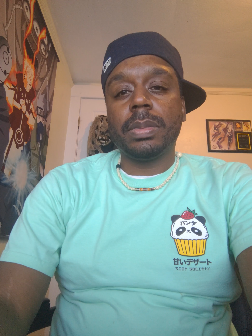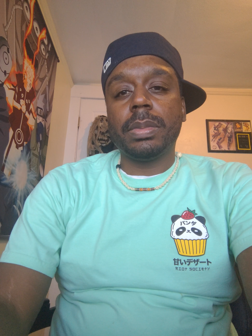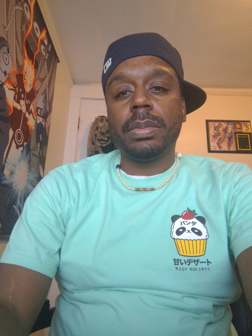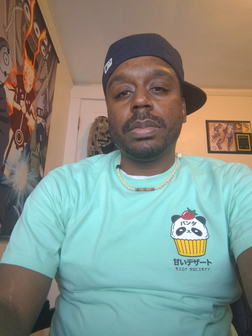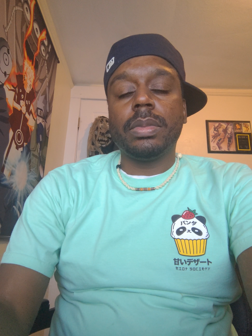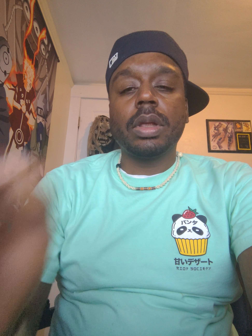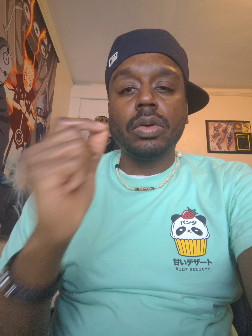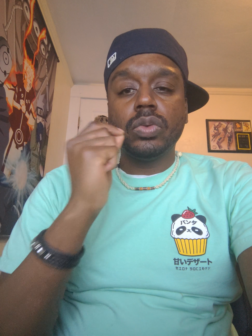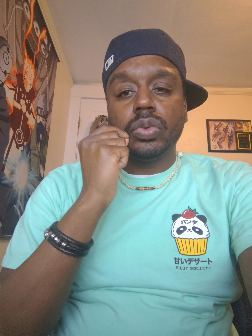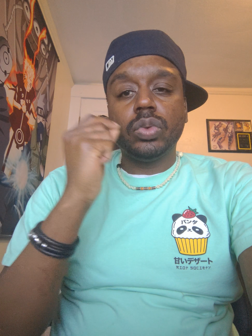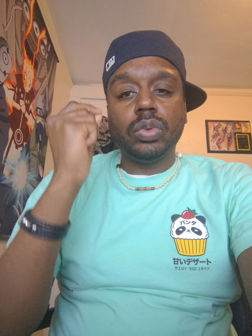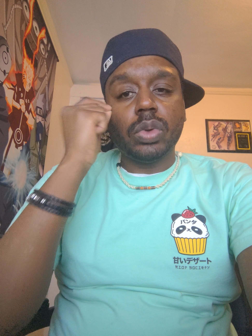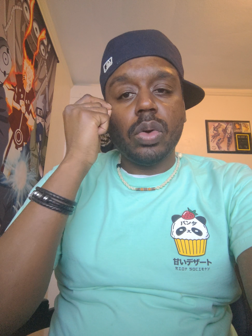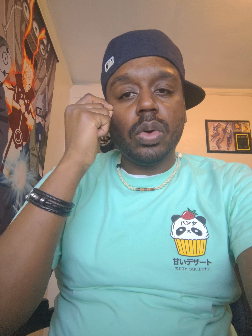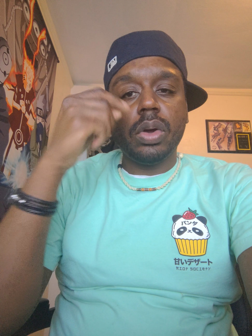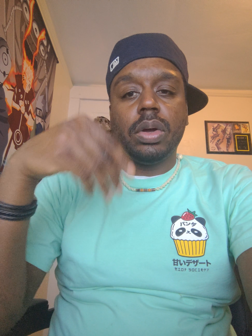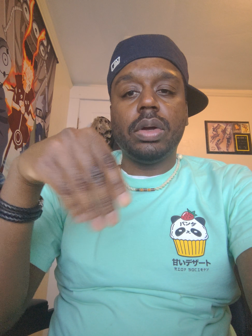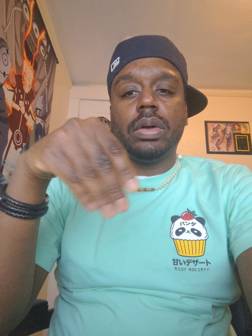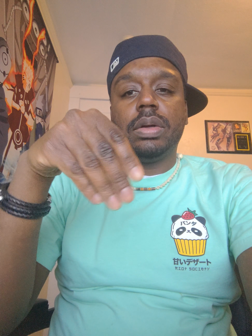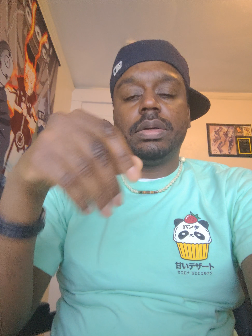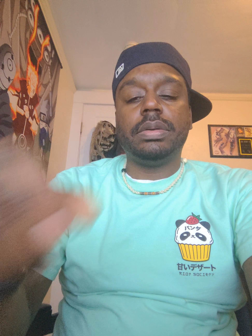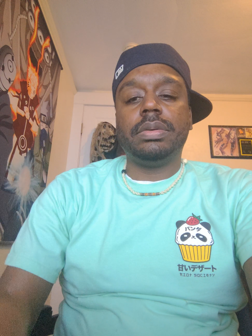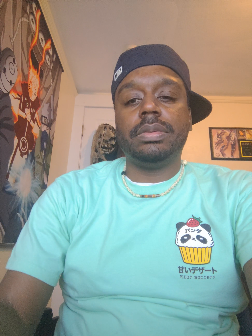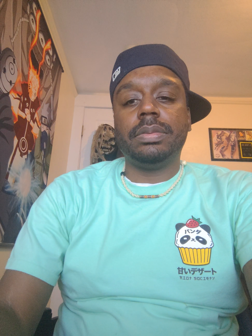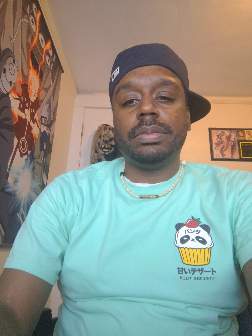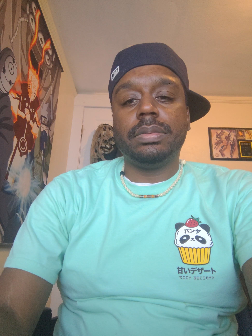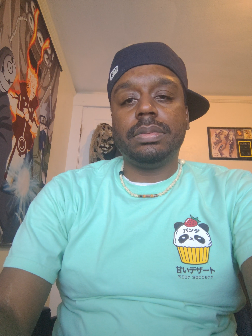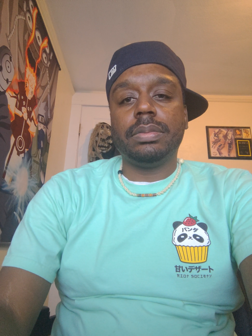store